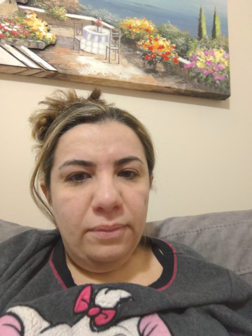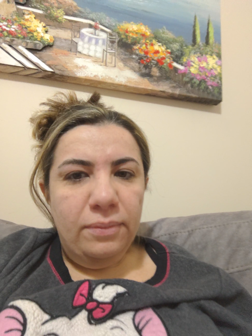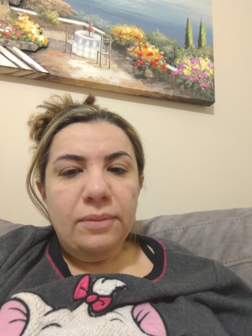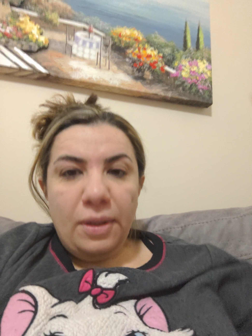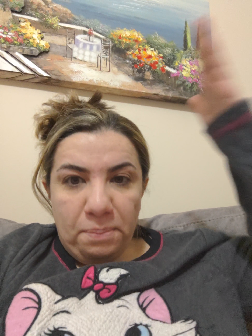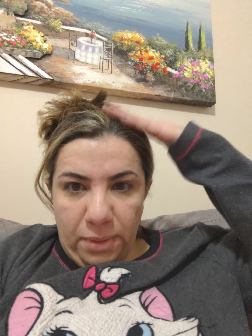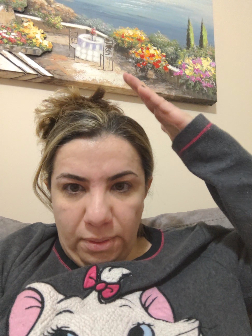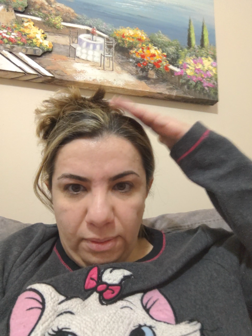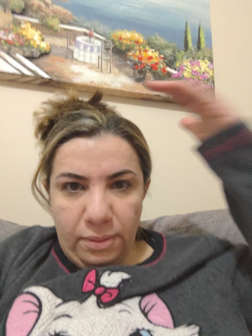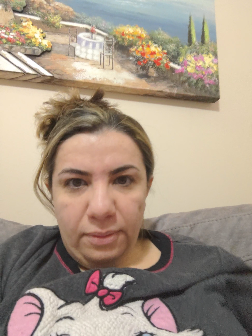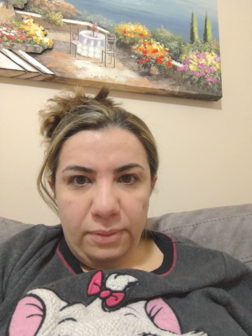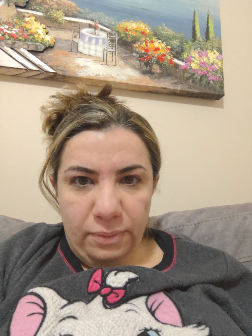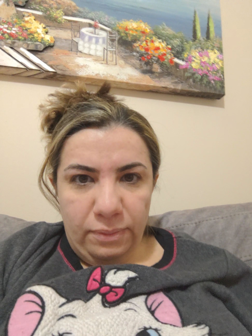hat